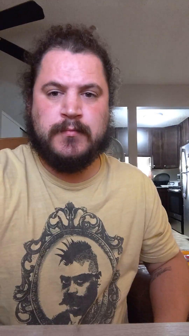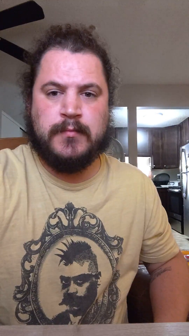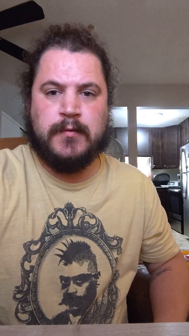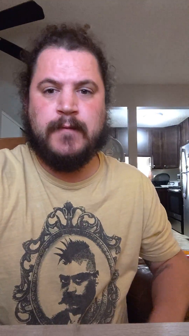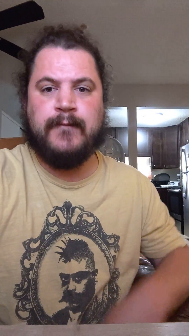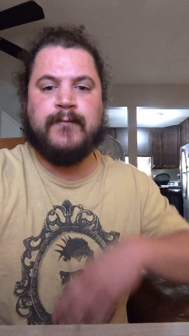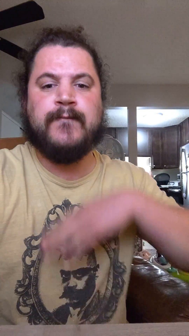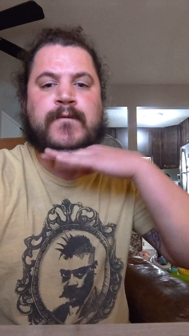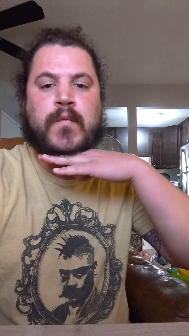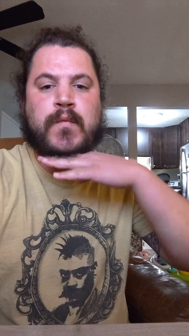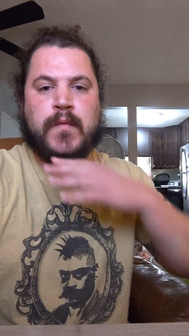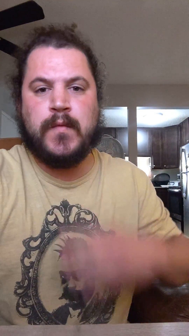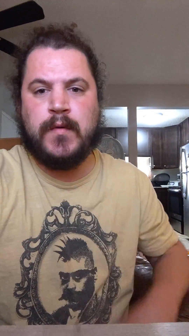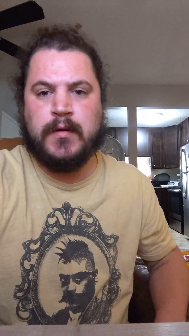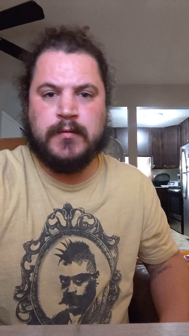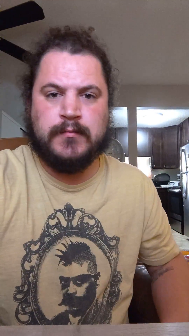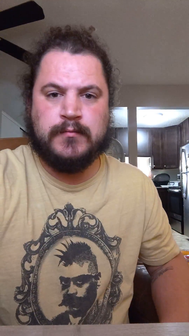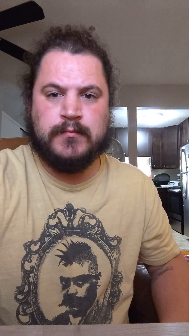full